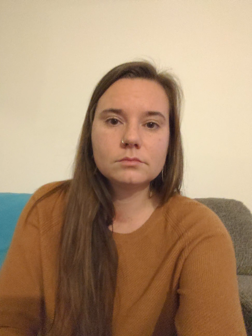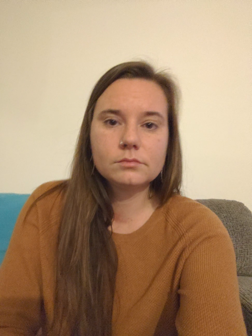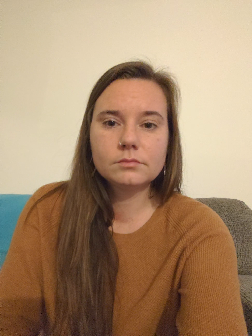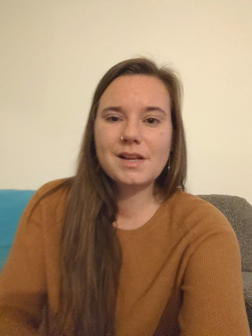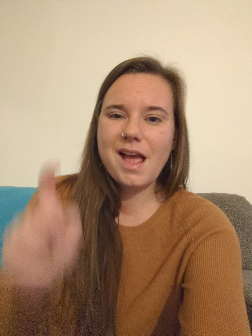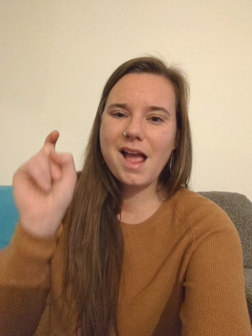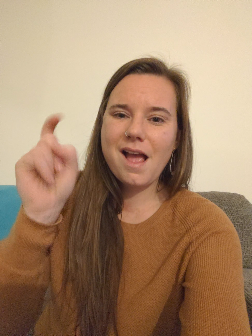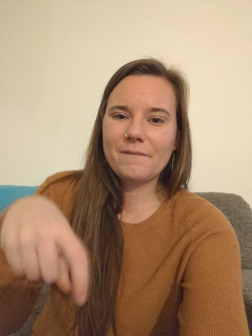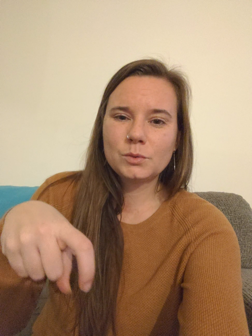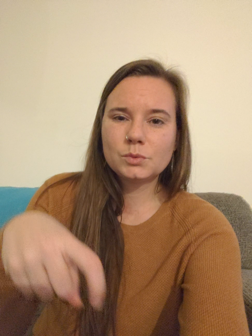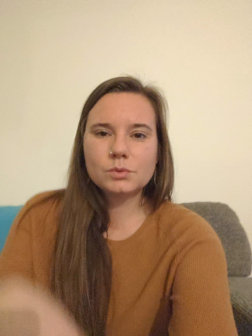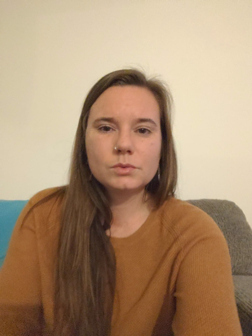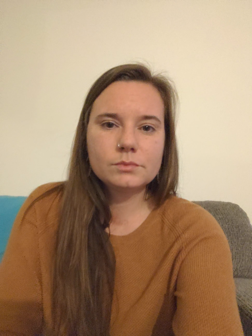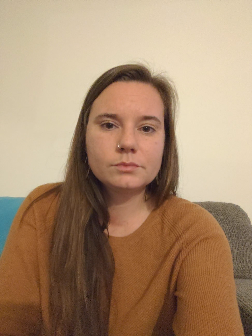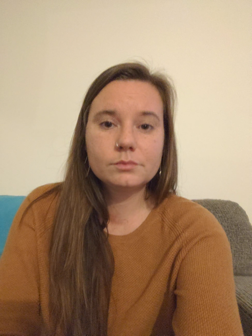have to